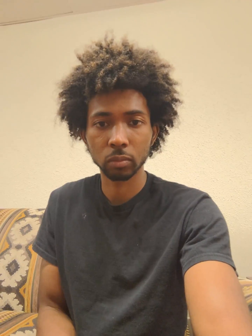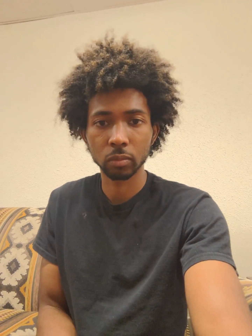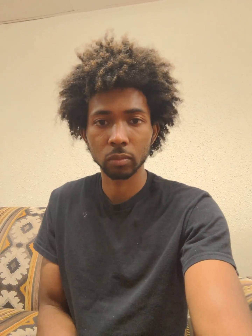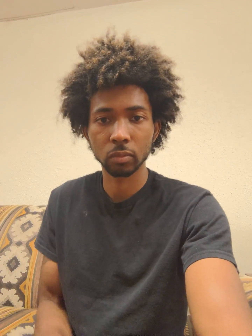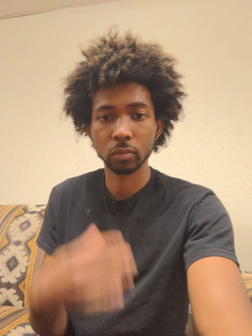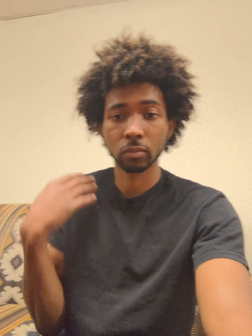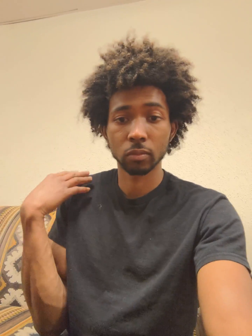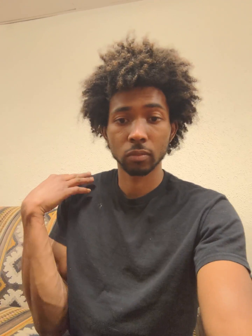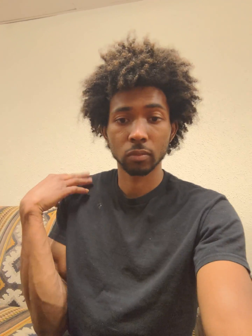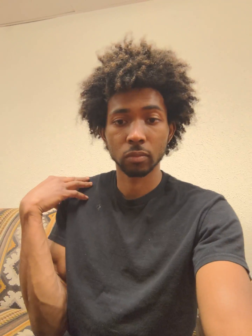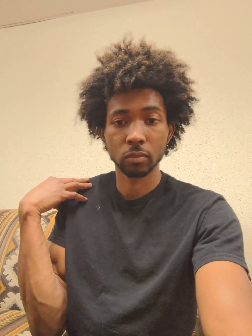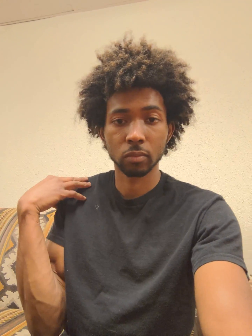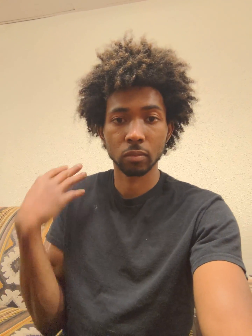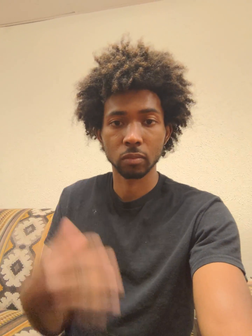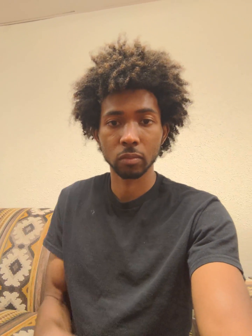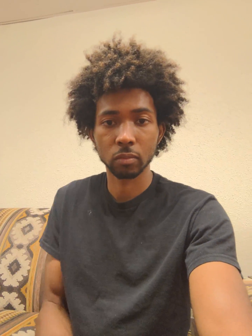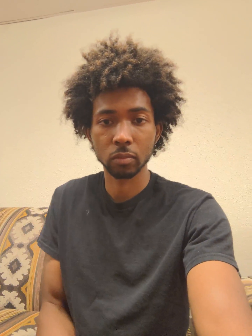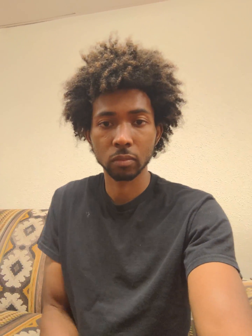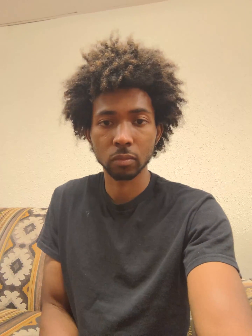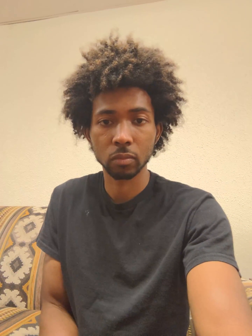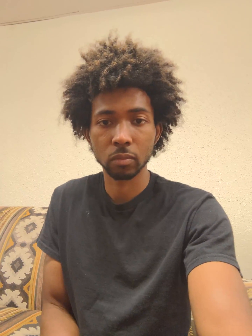shoulder